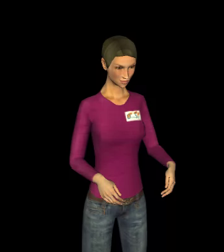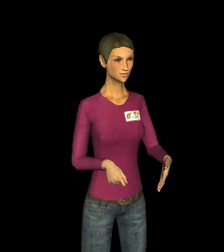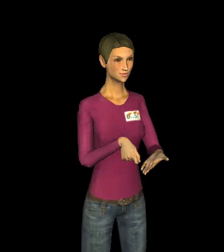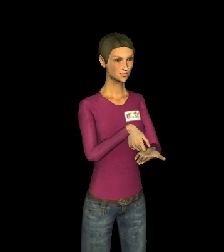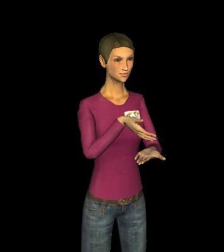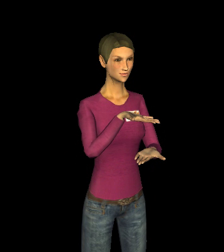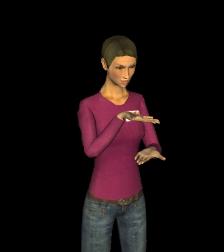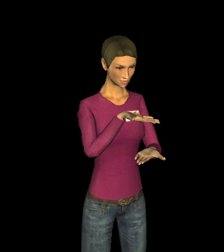باهض